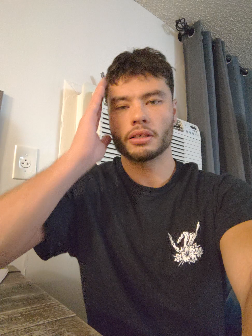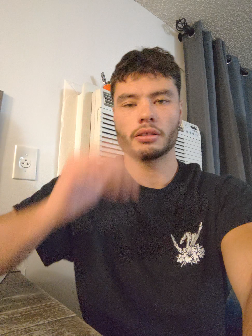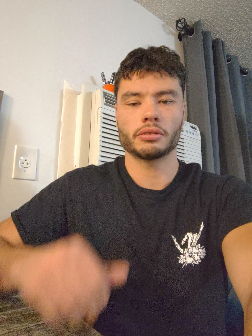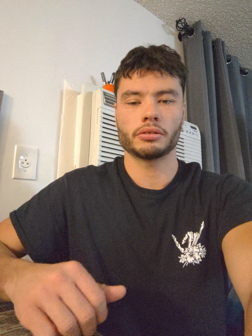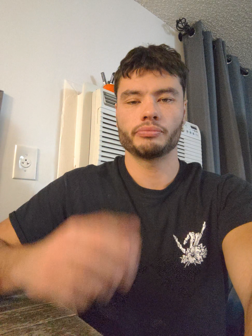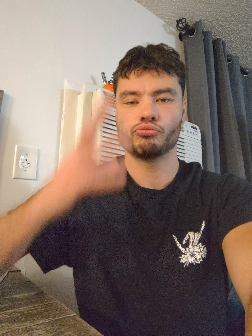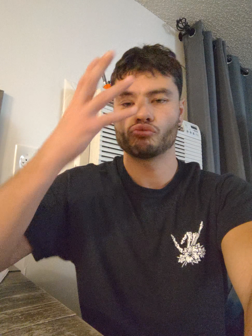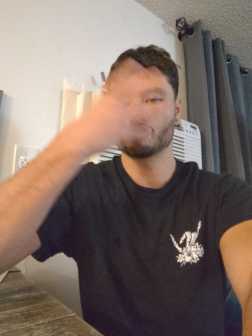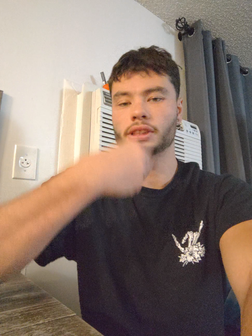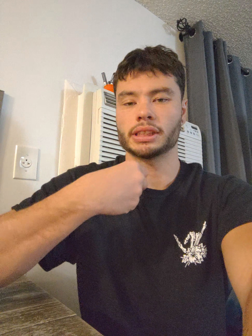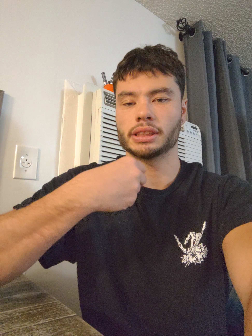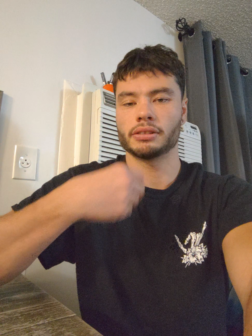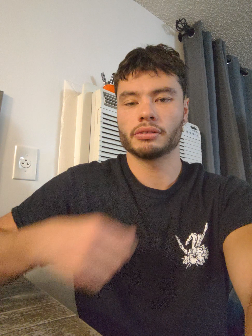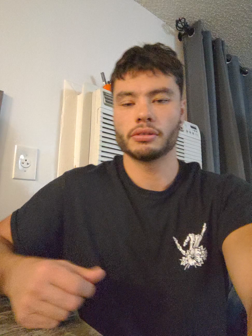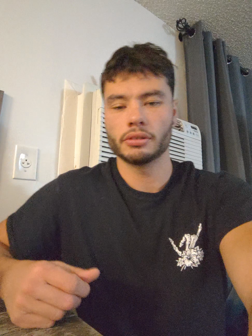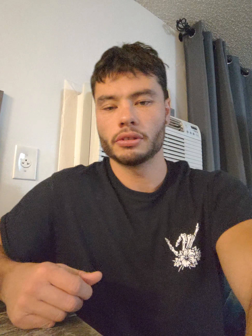pretty